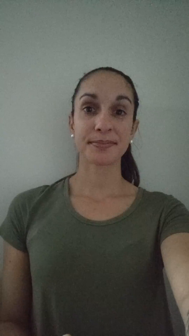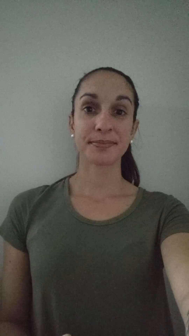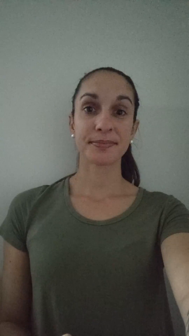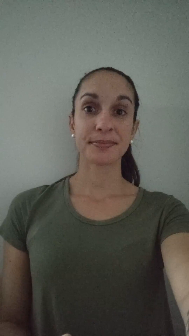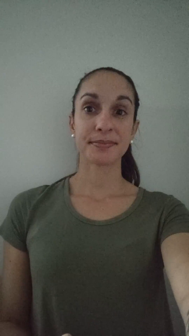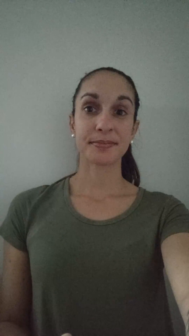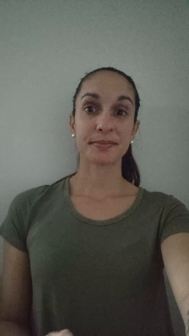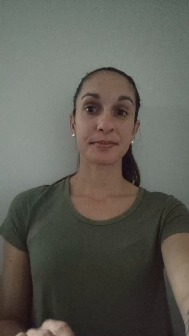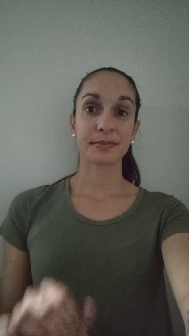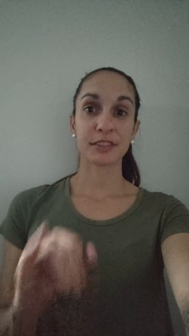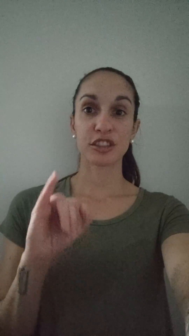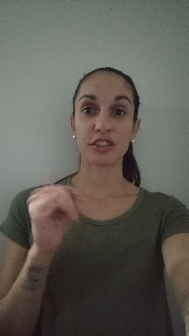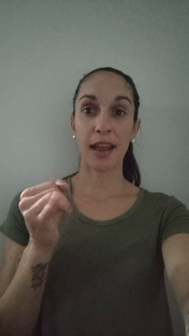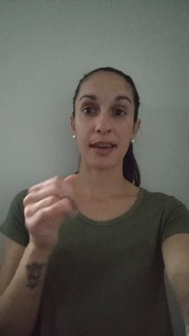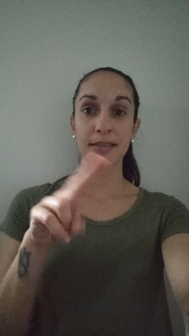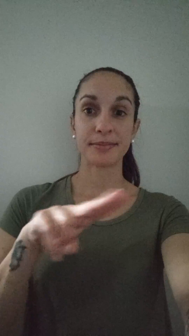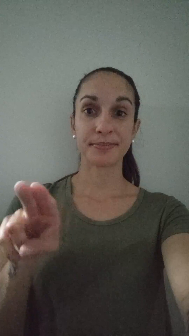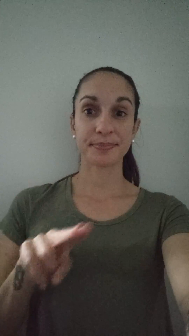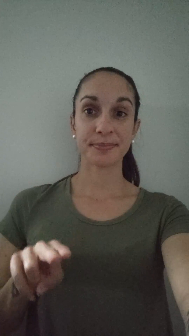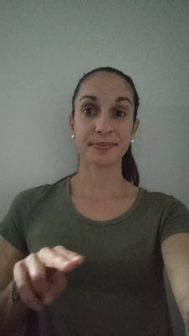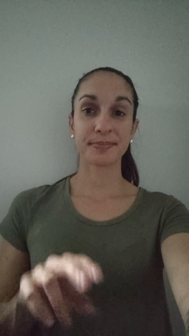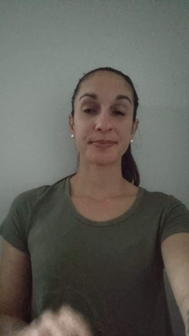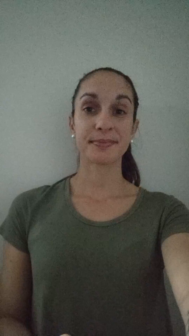jelly